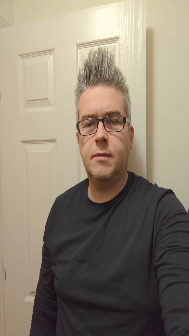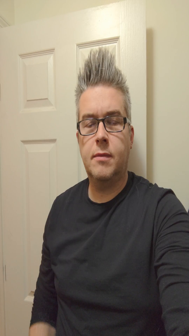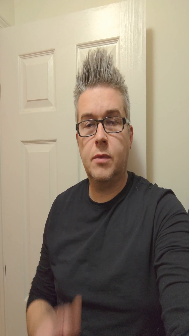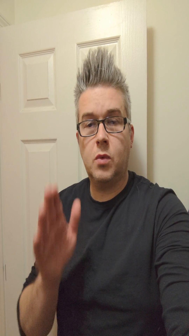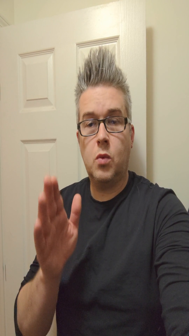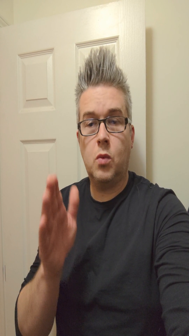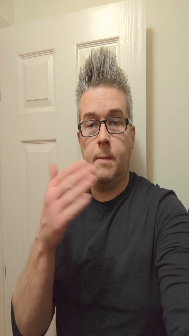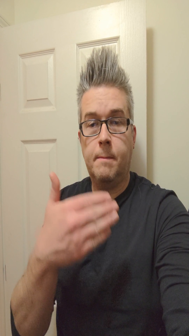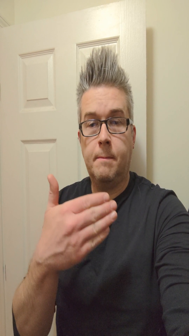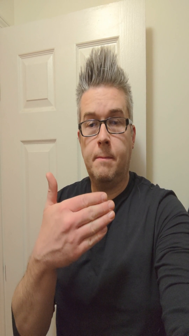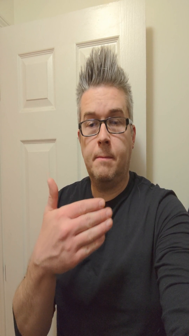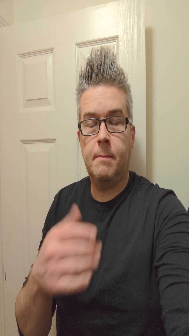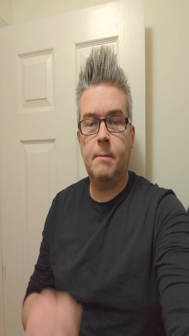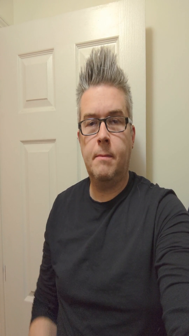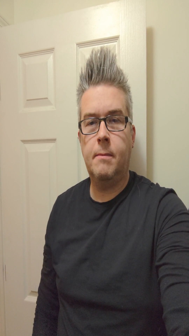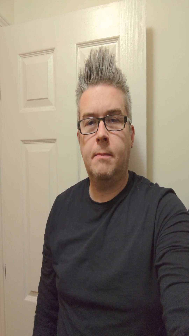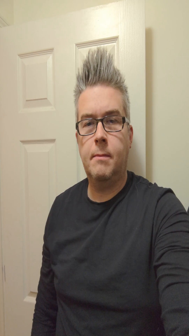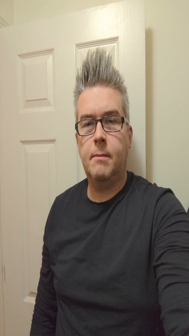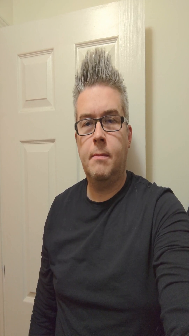room